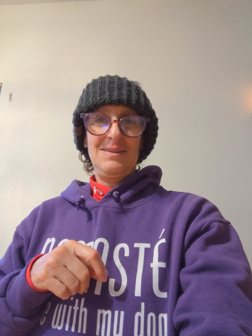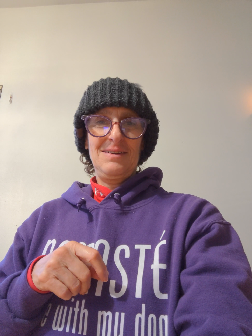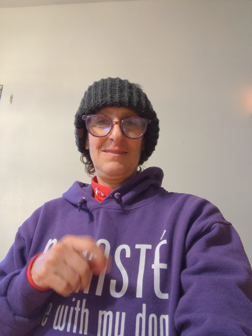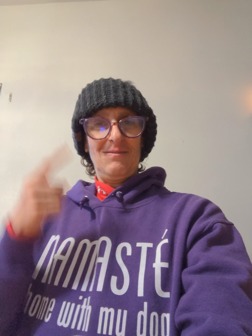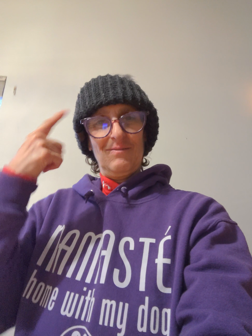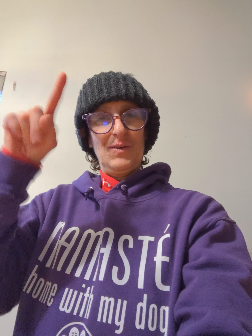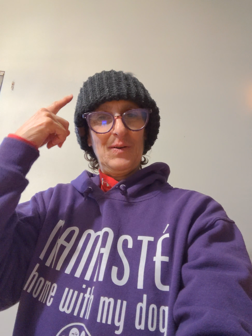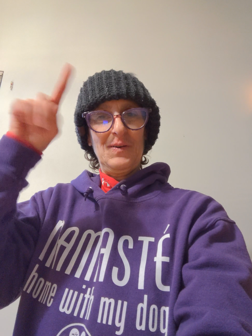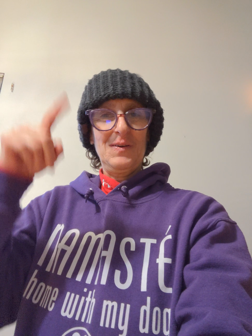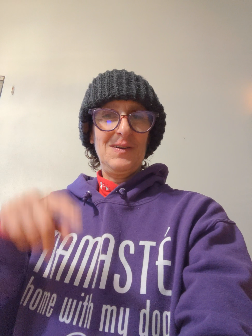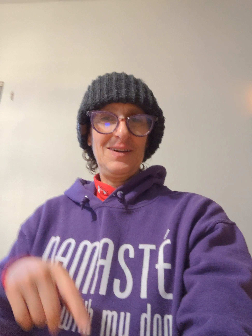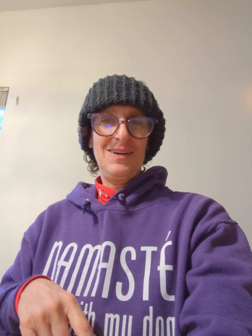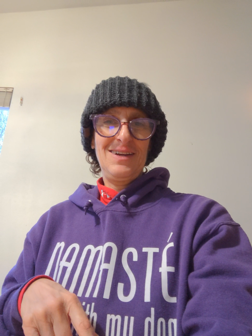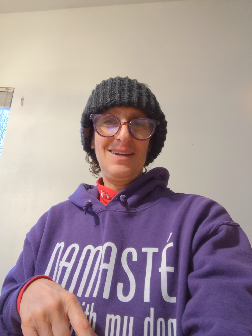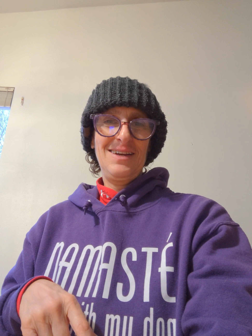for